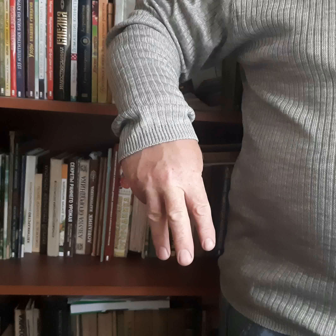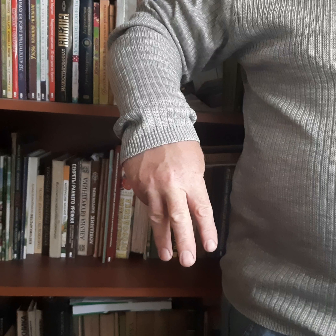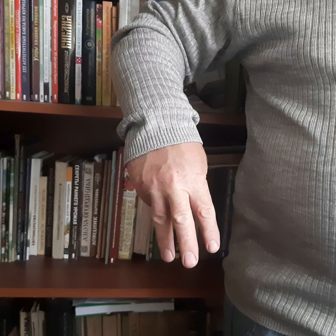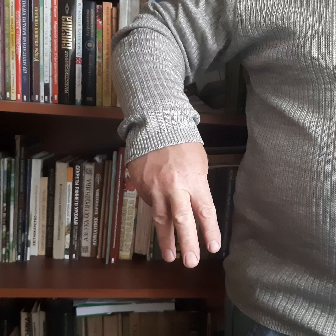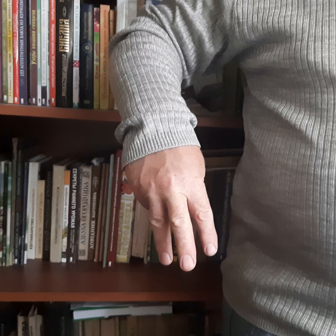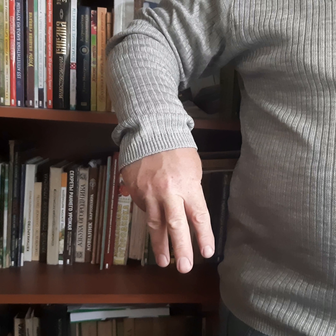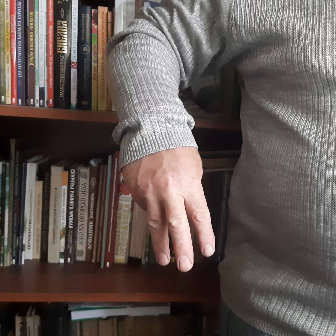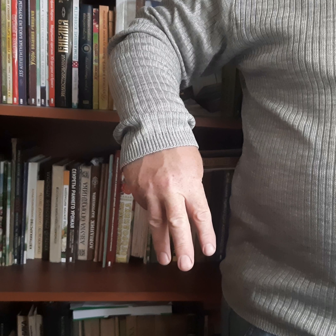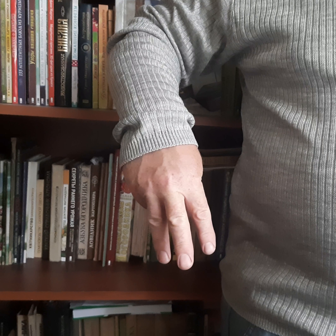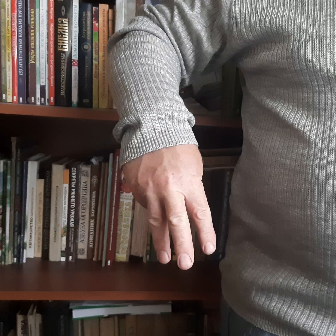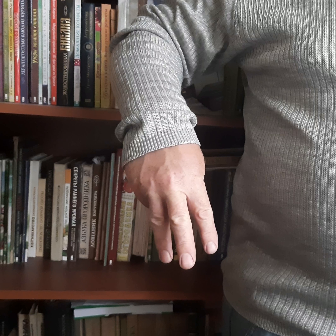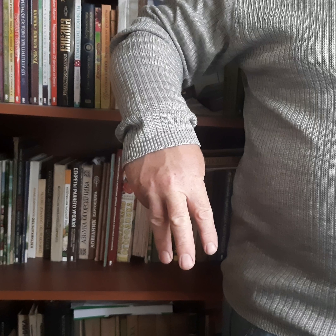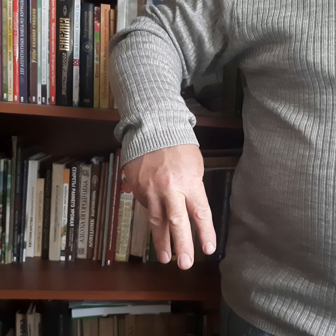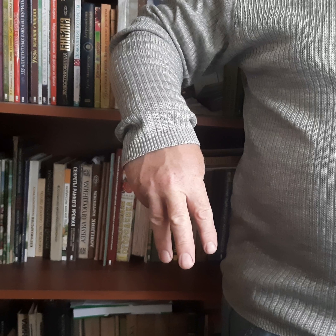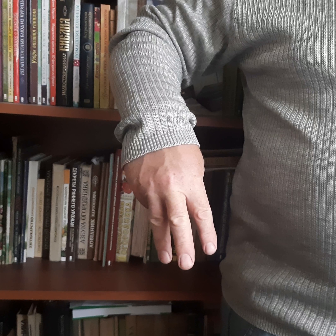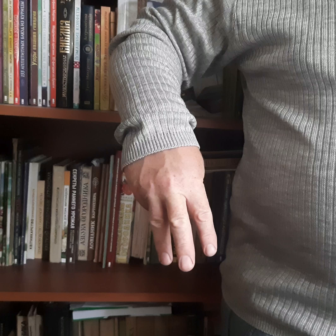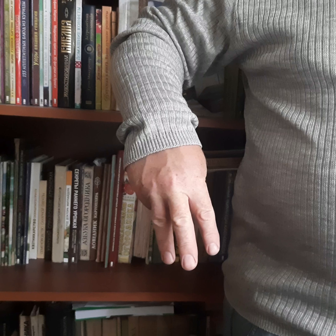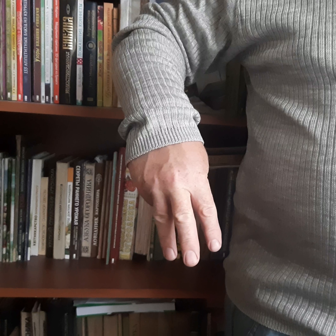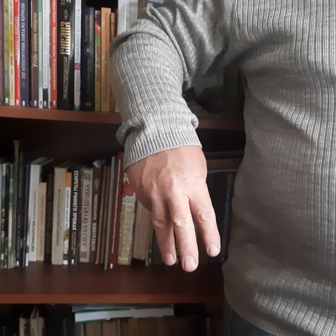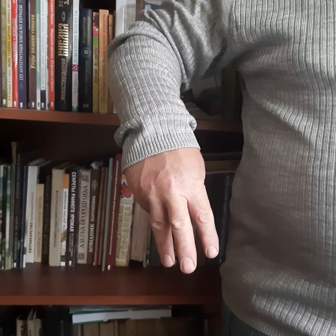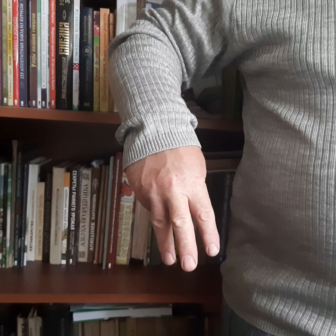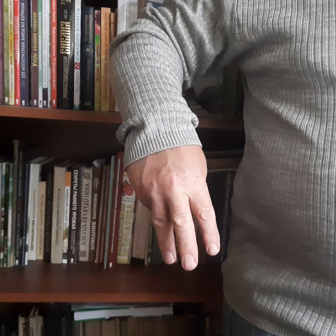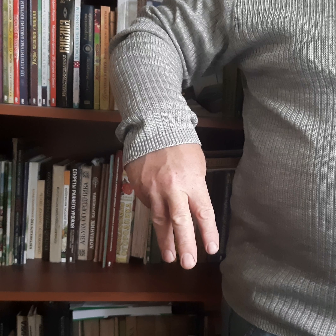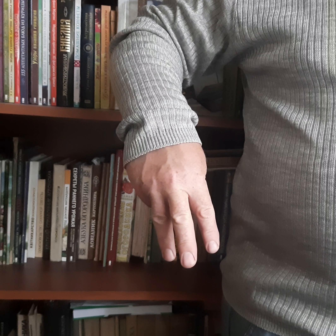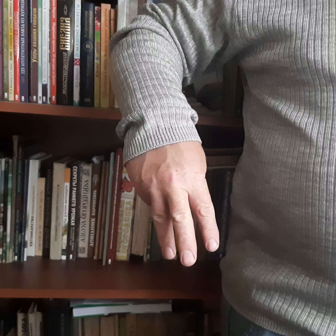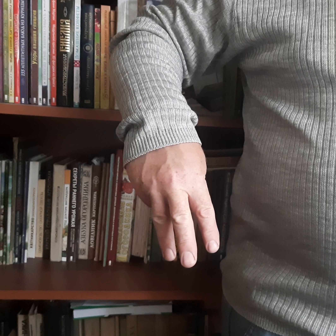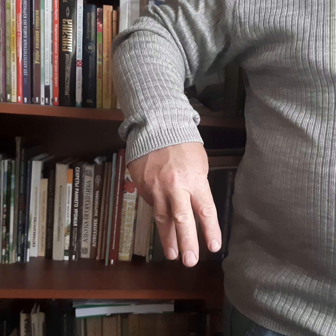М